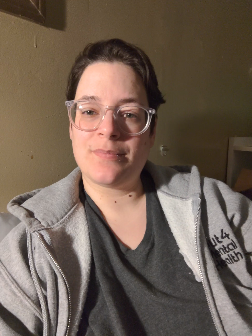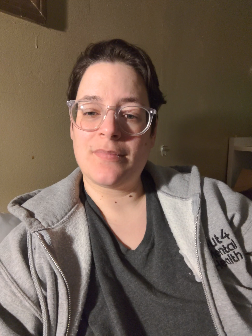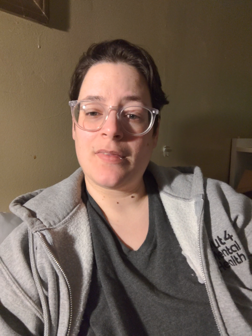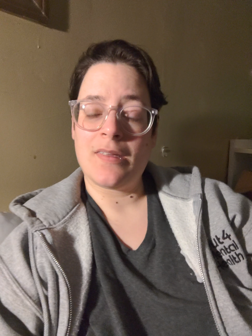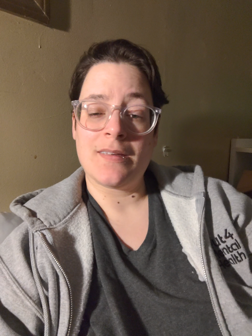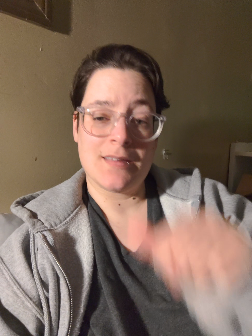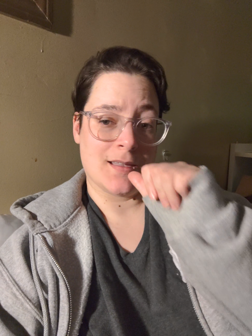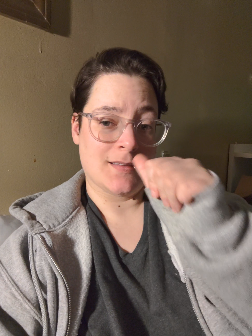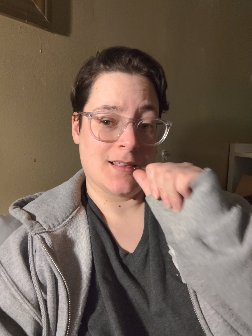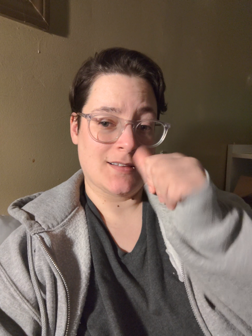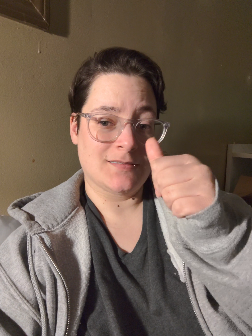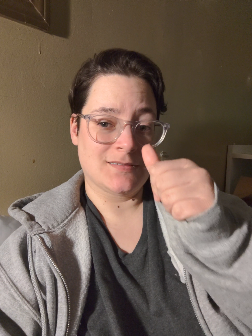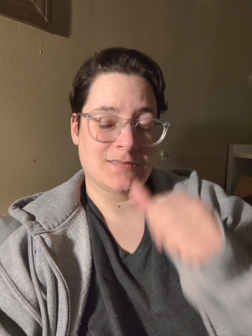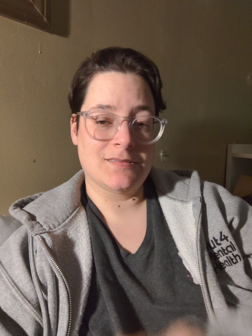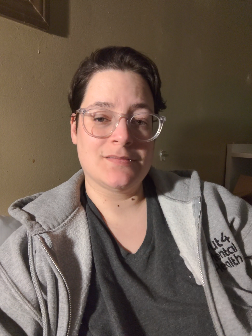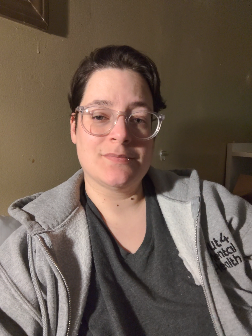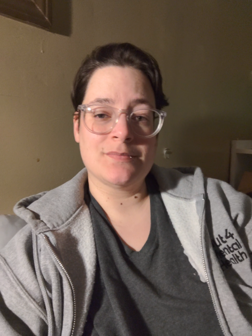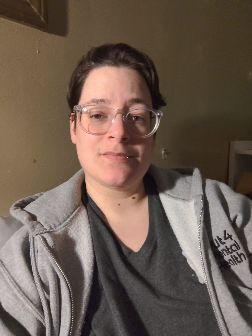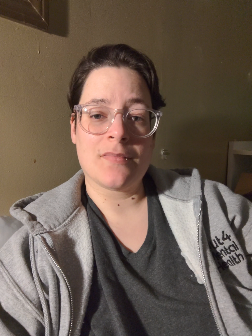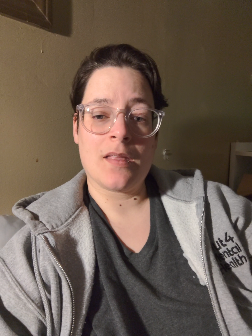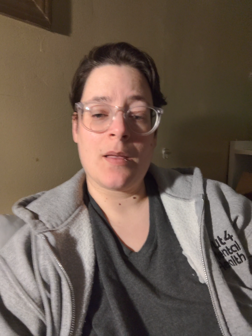nuts